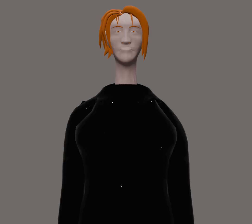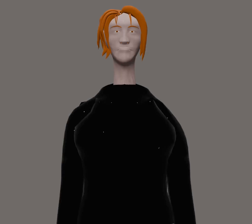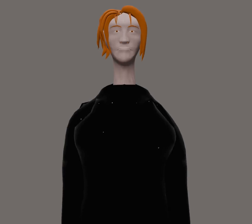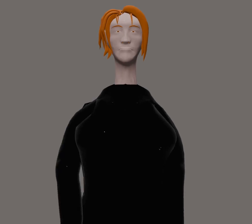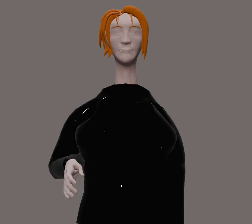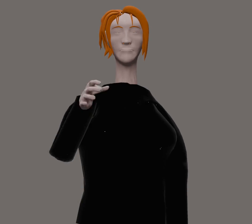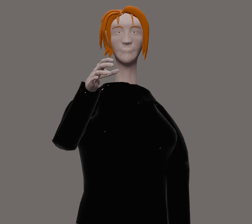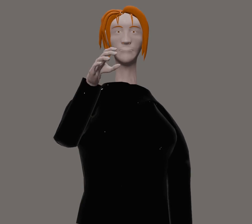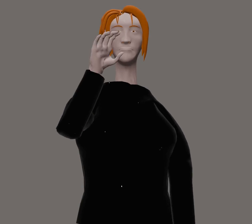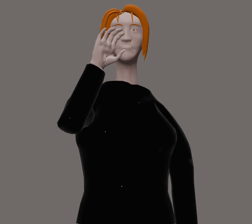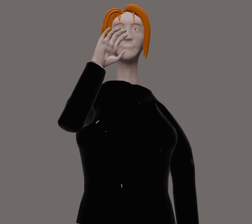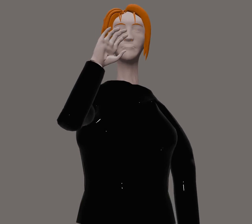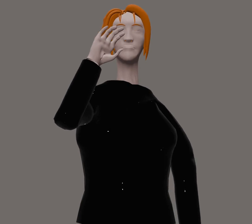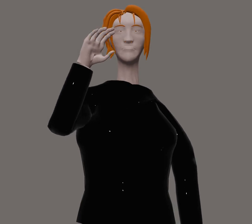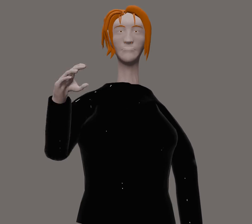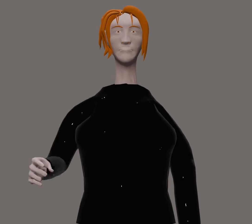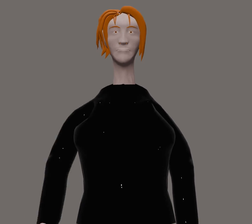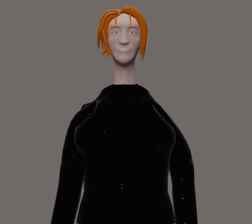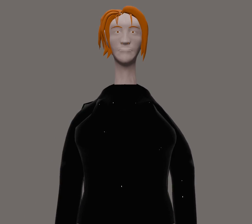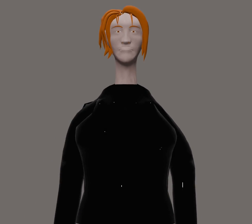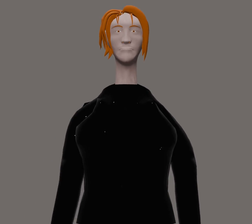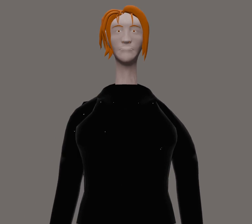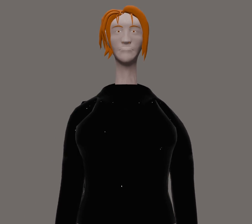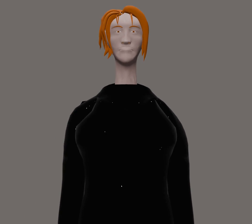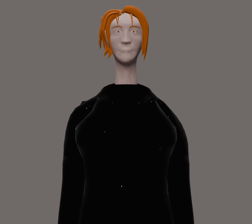Beverage